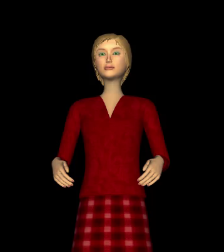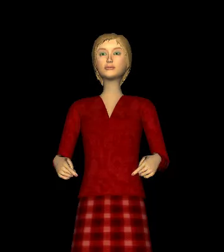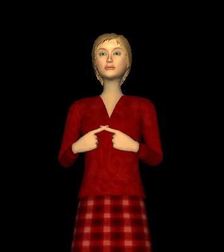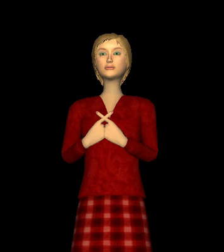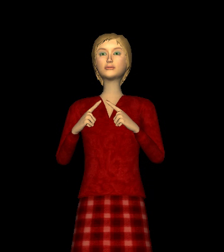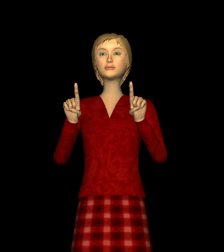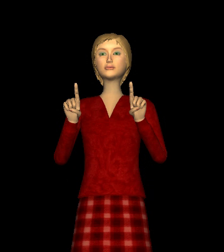مختلف